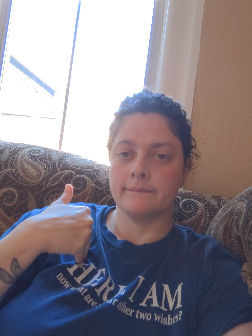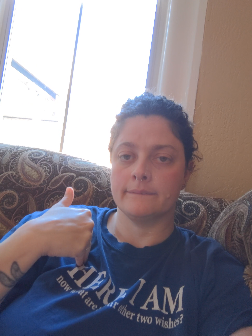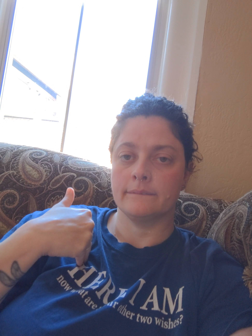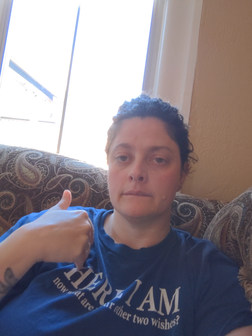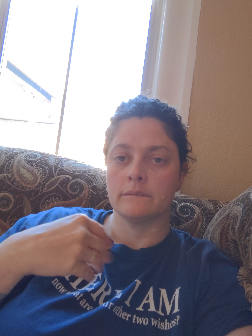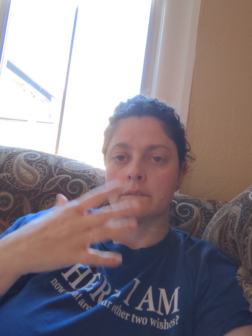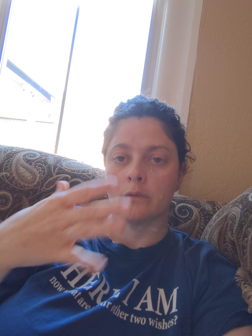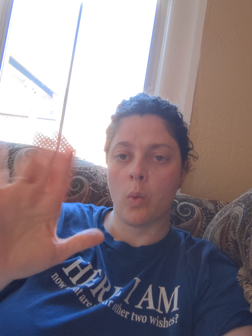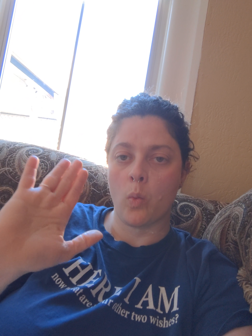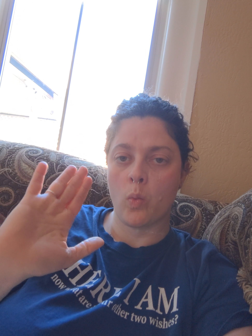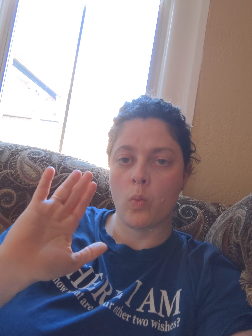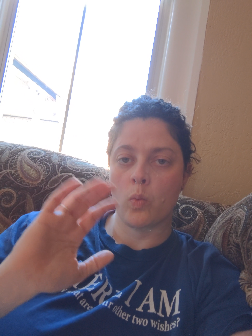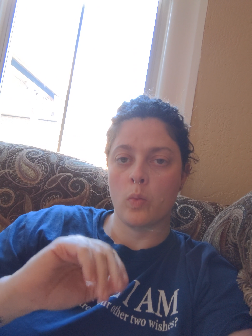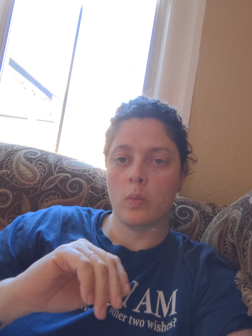go